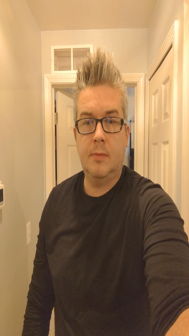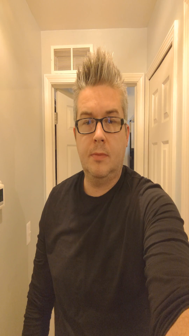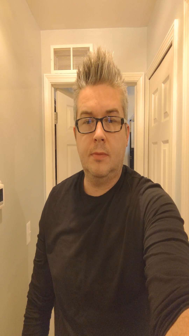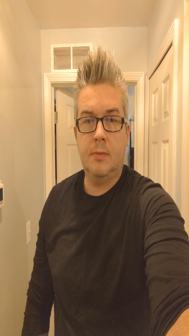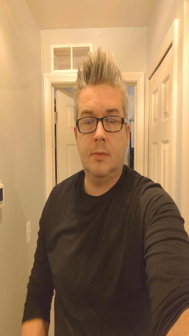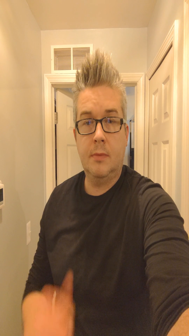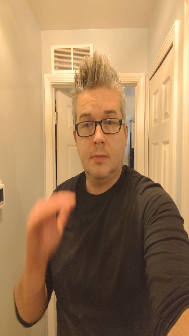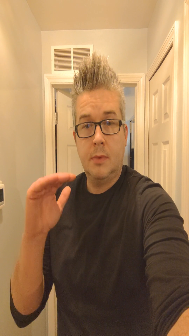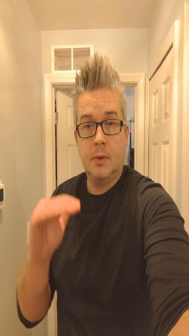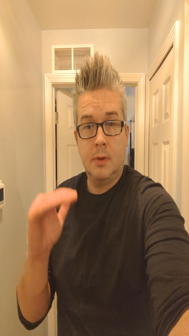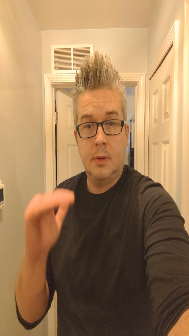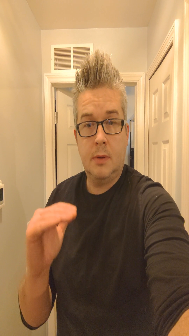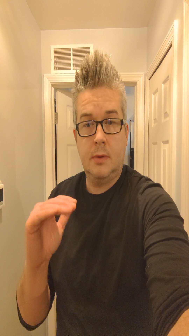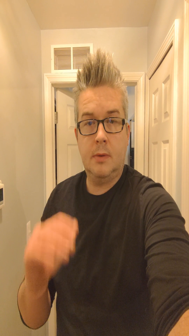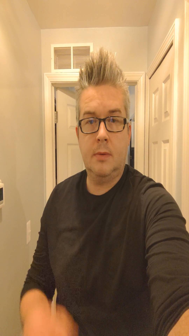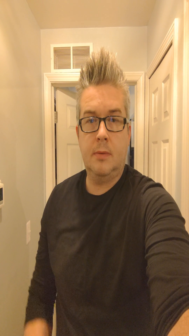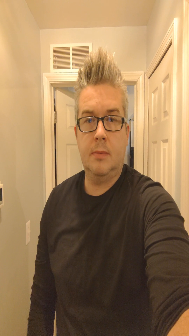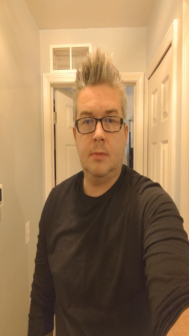child